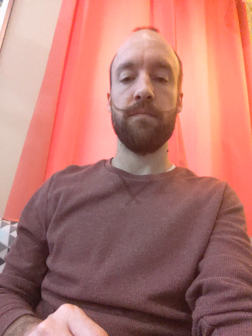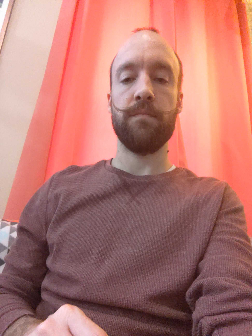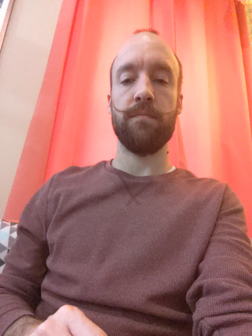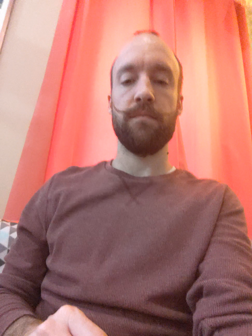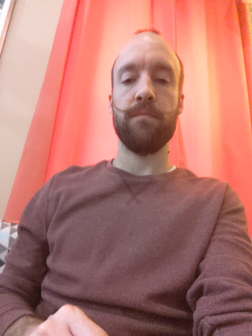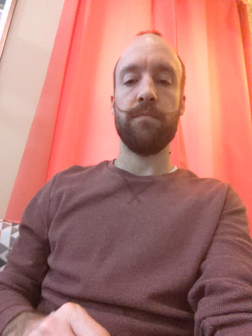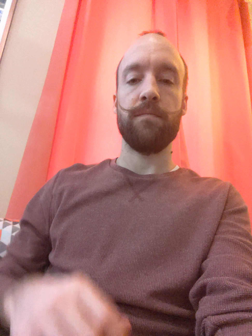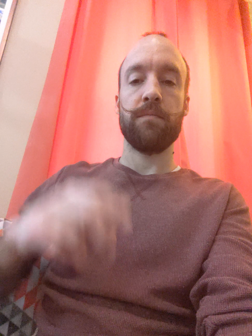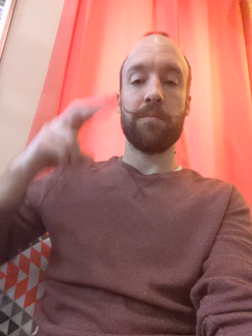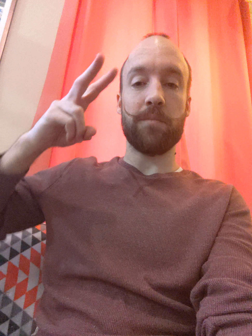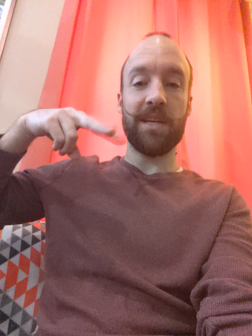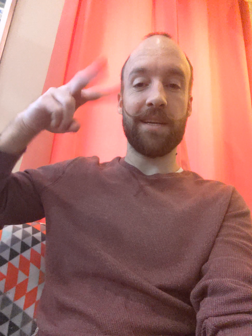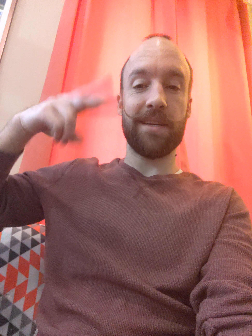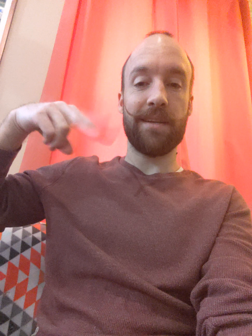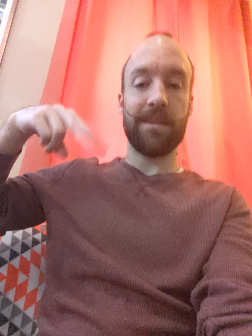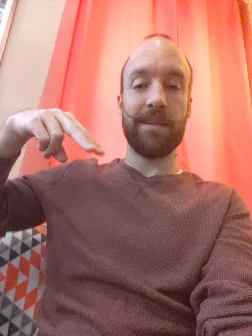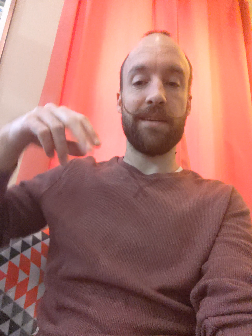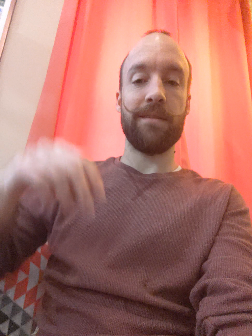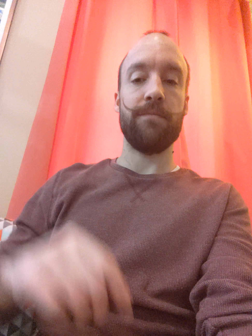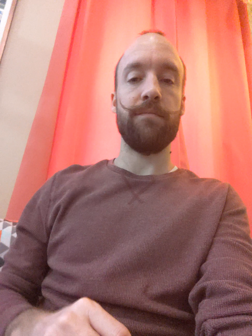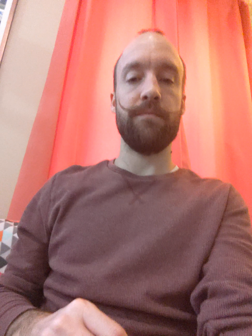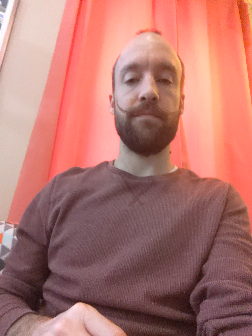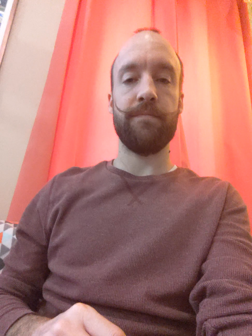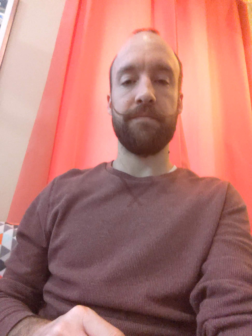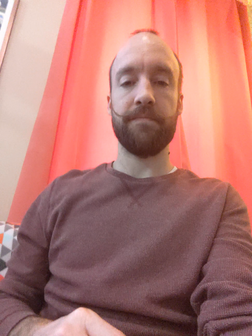read